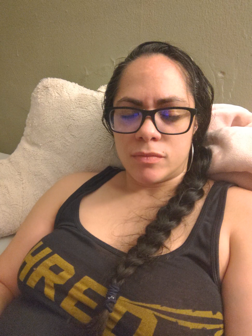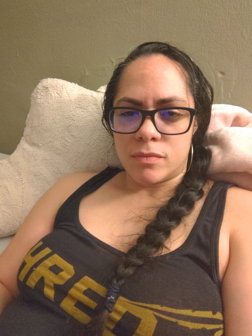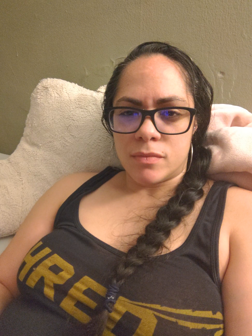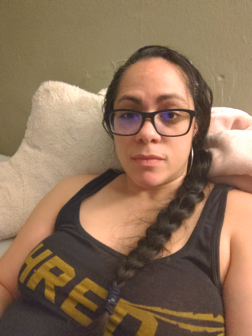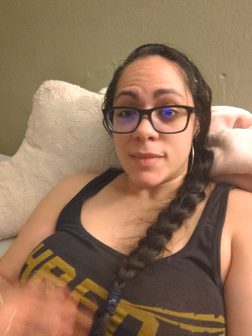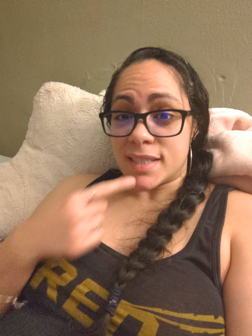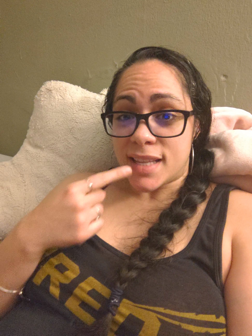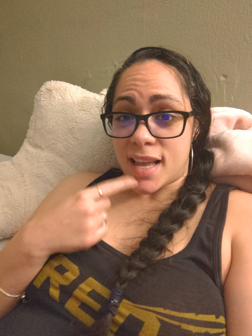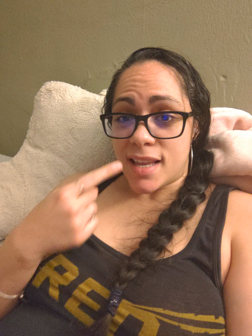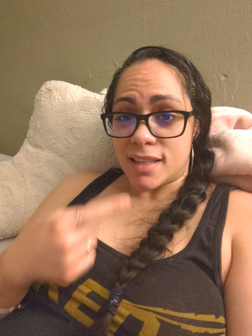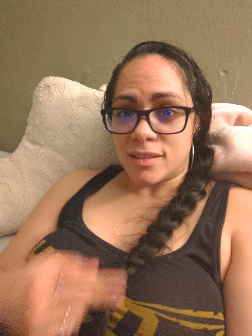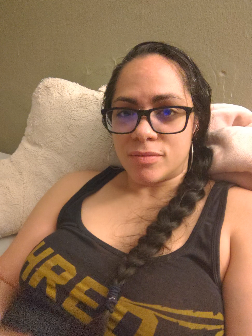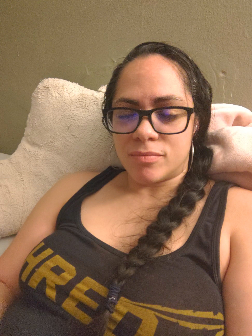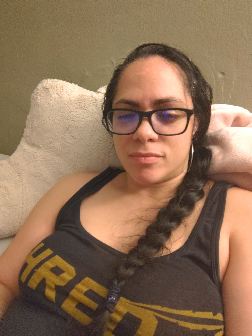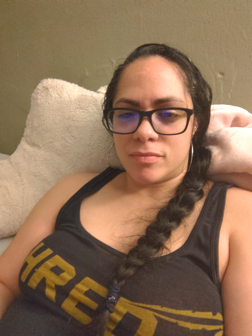say